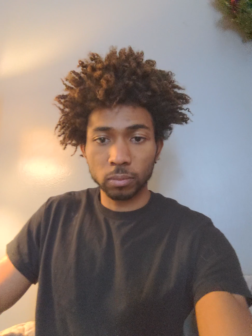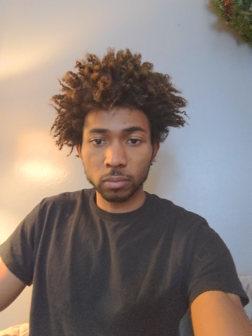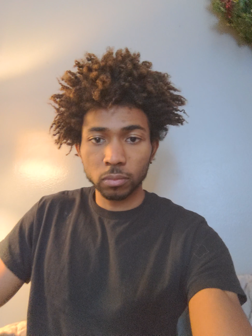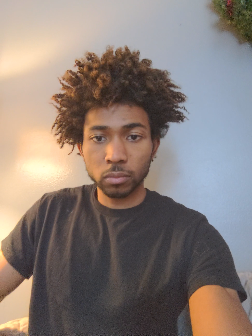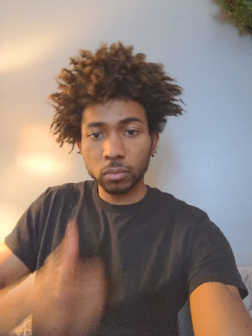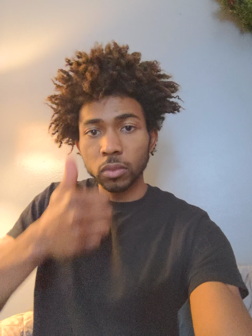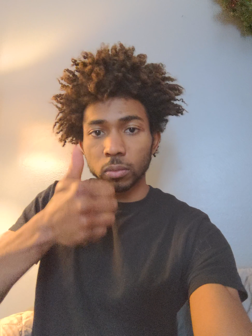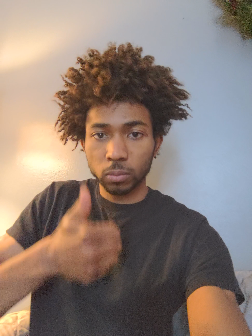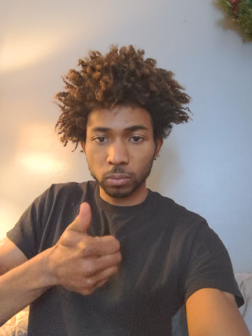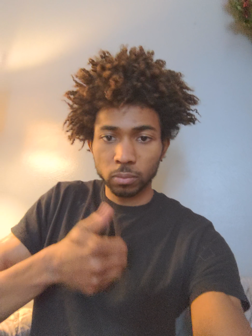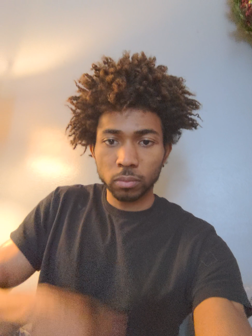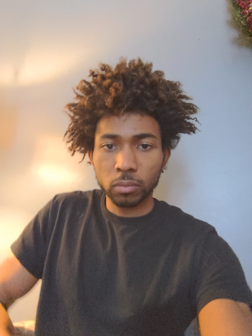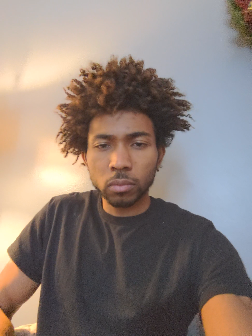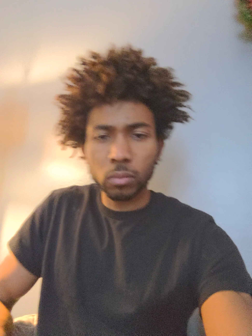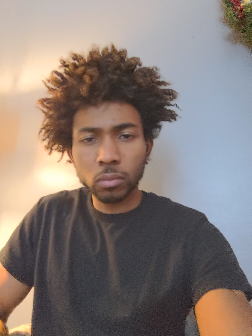every